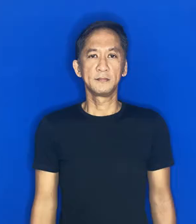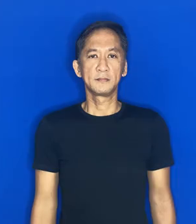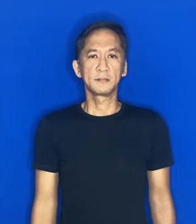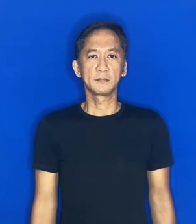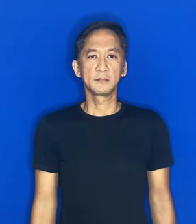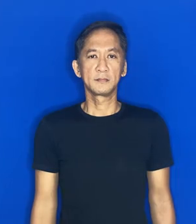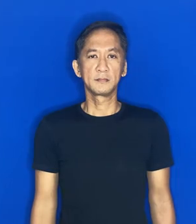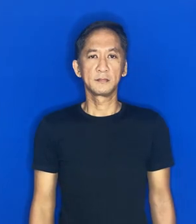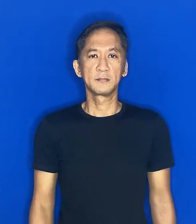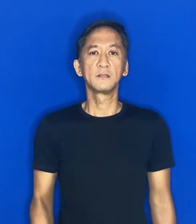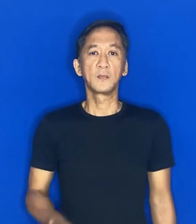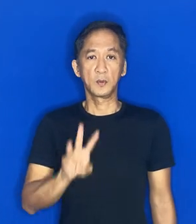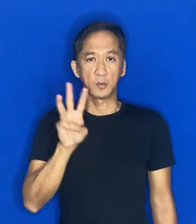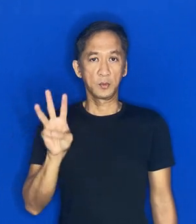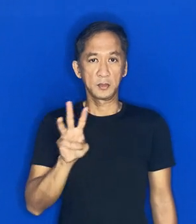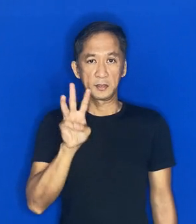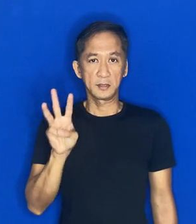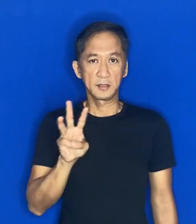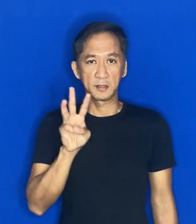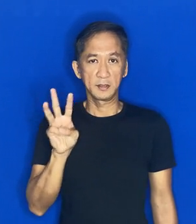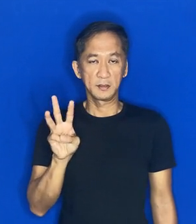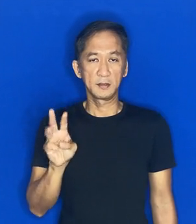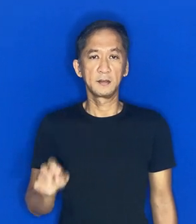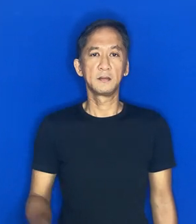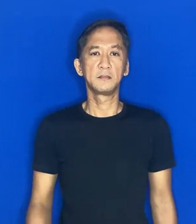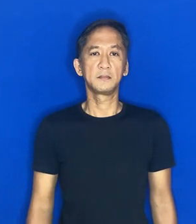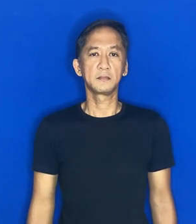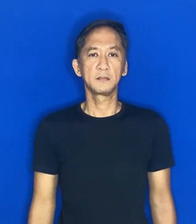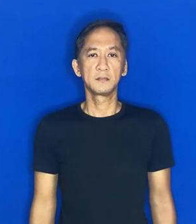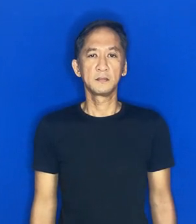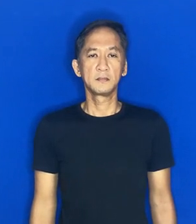wednesday